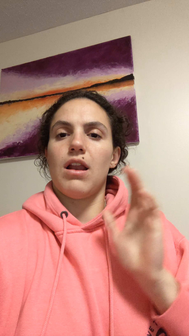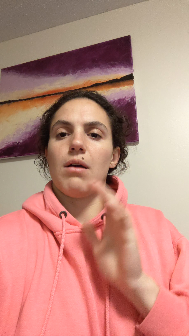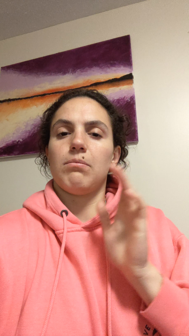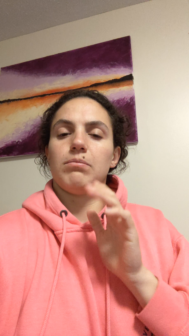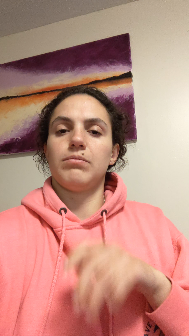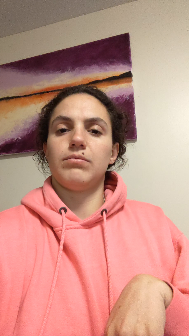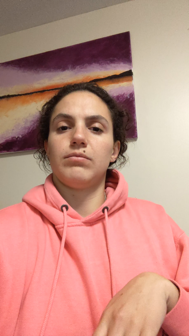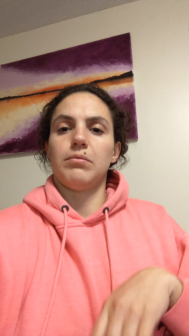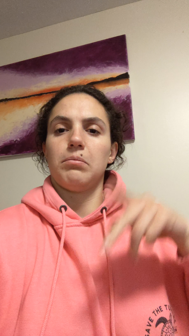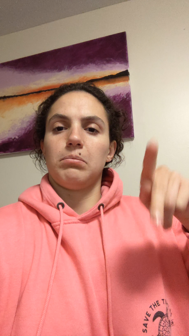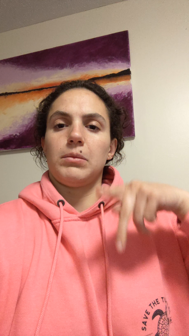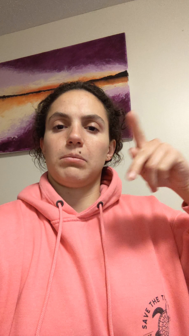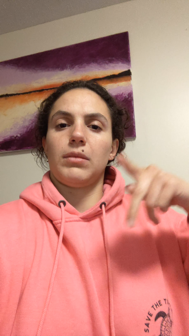people